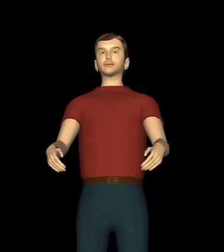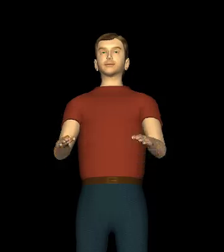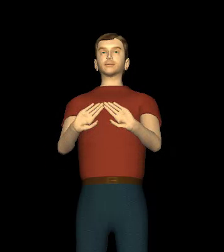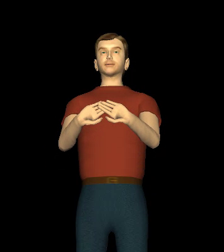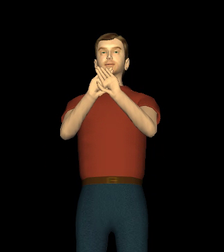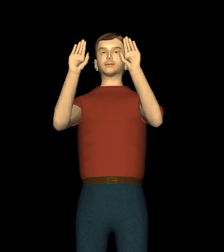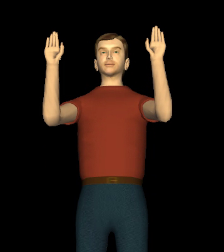سماء